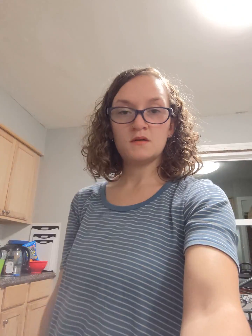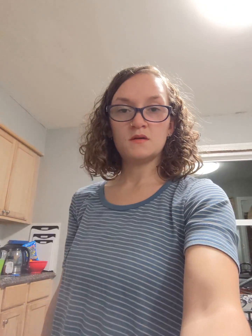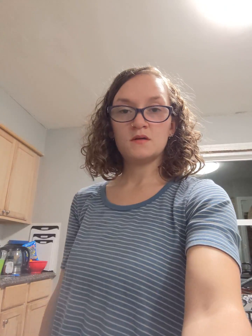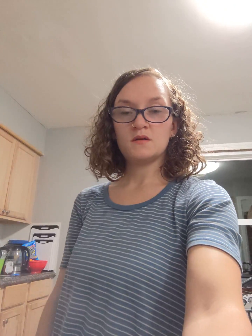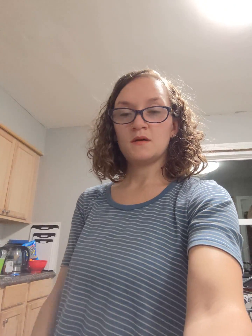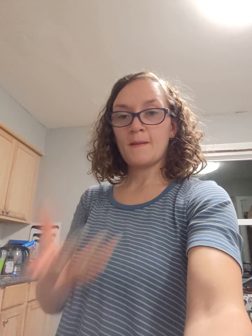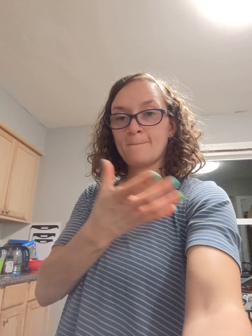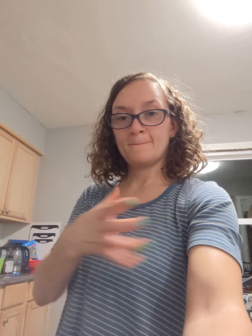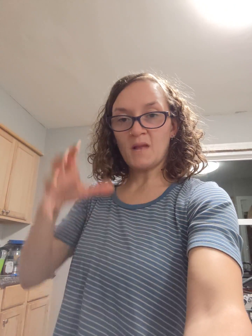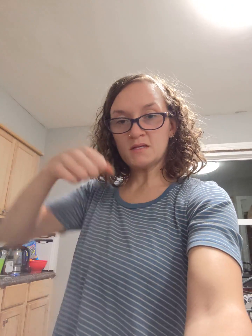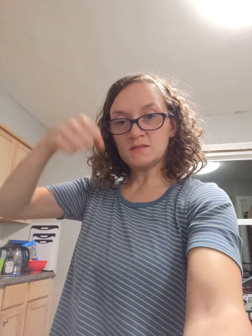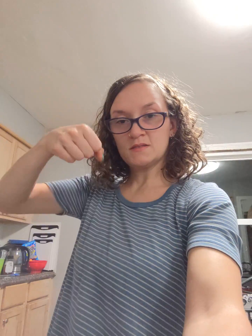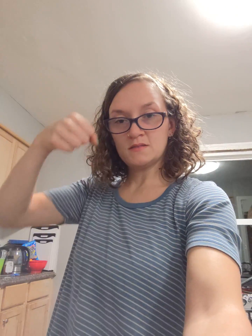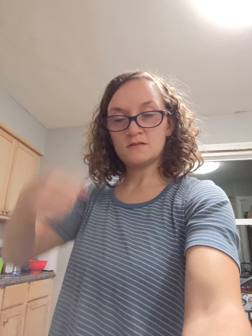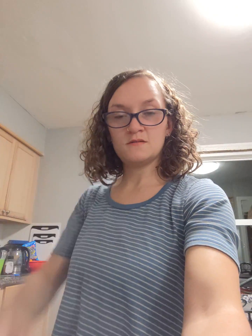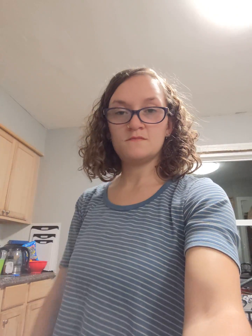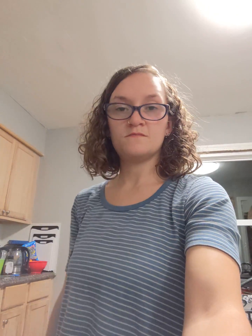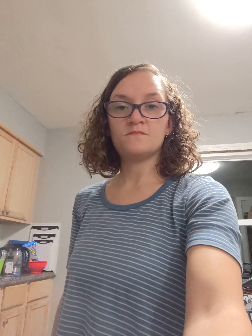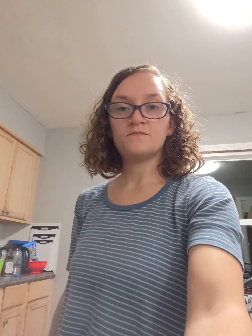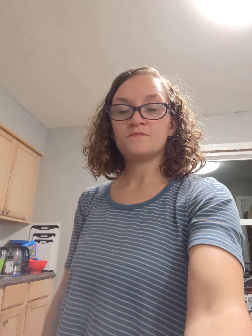basket